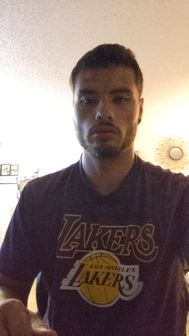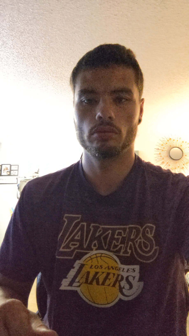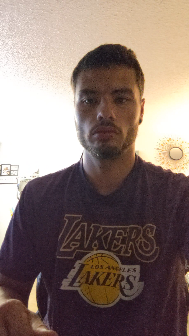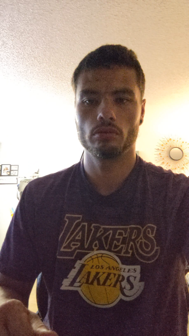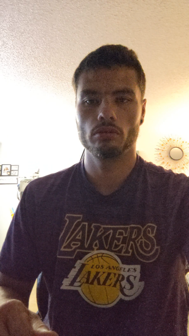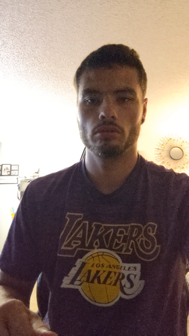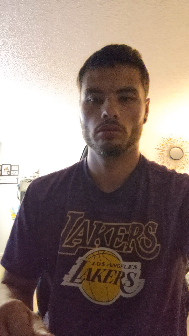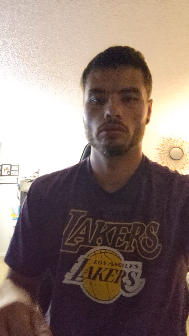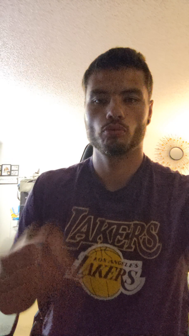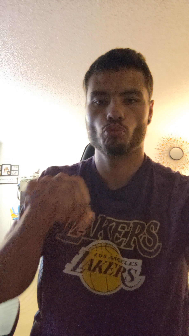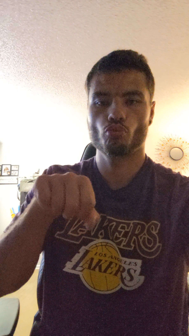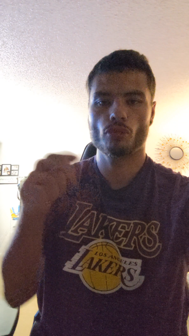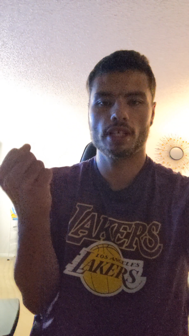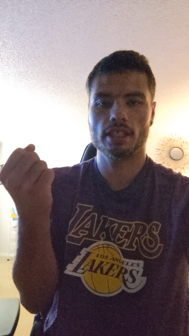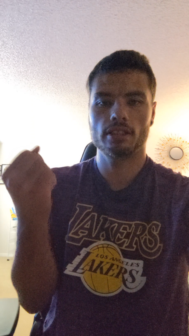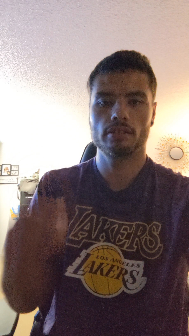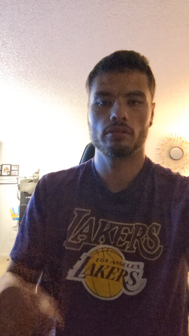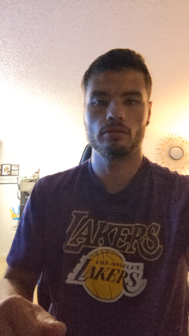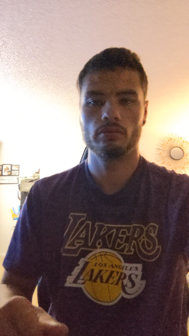break